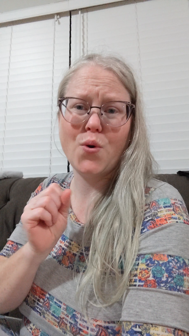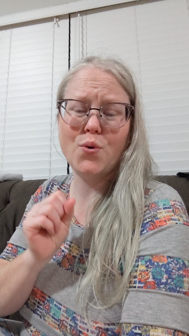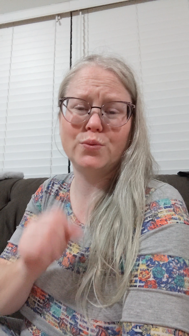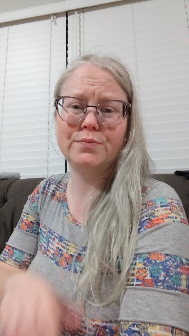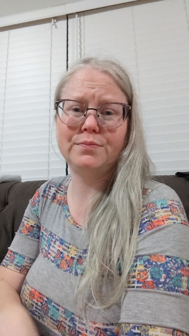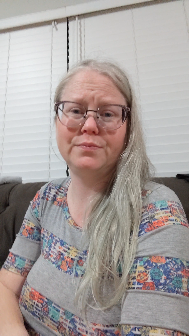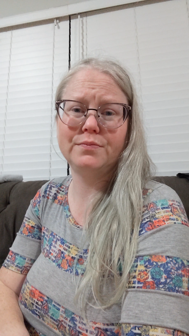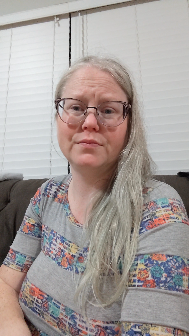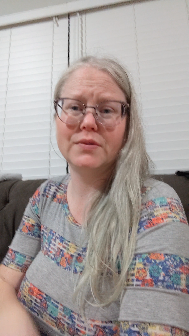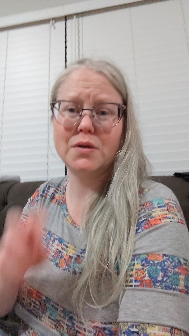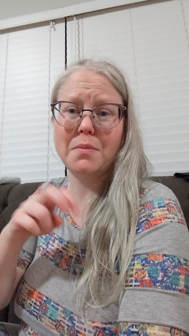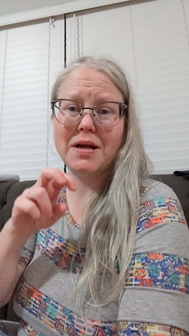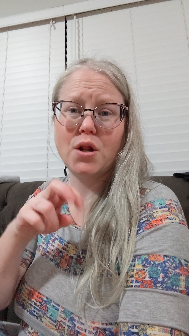potato